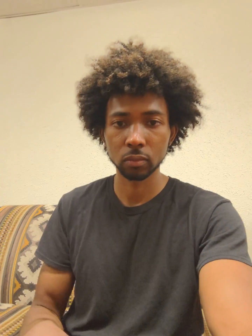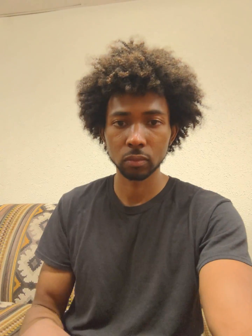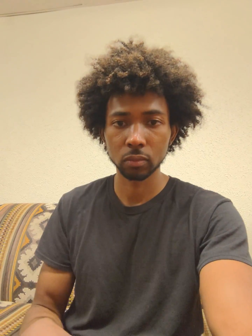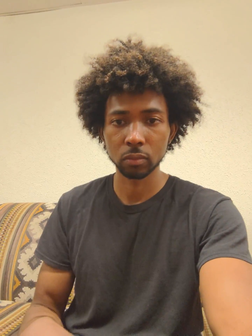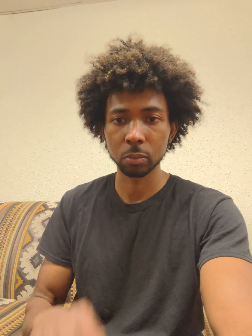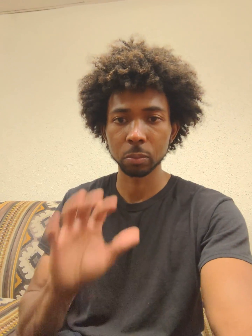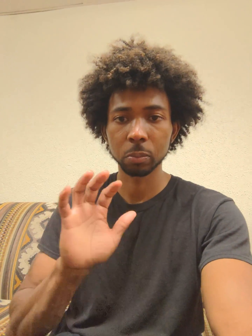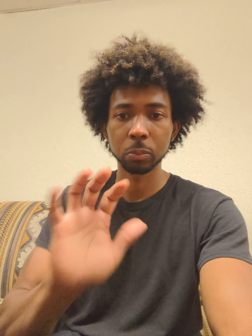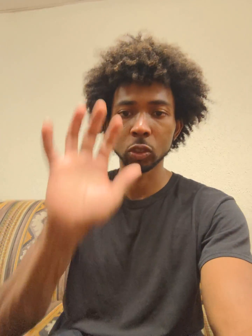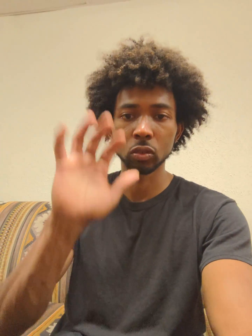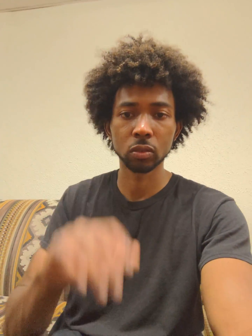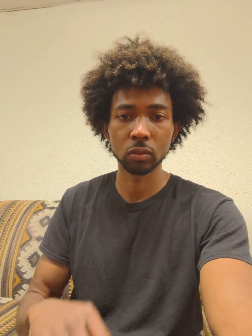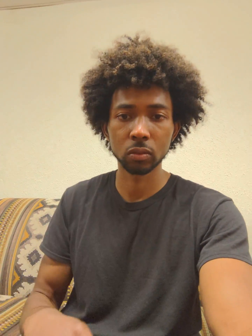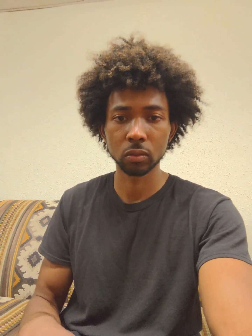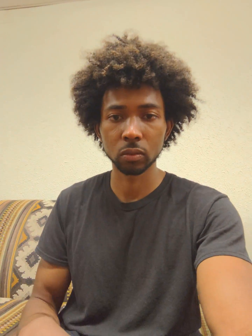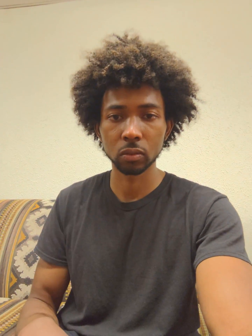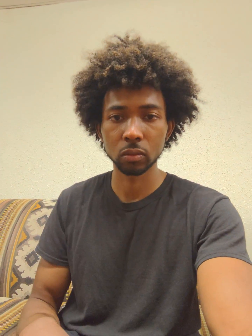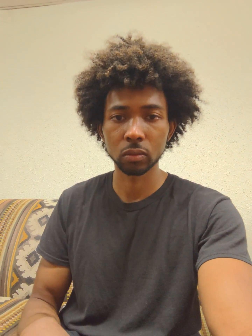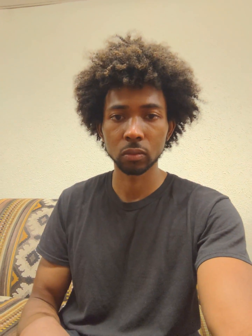push